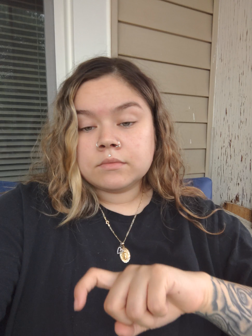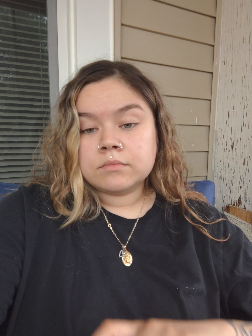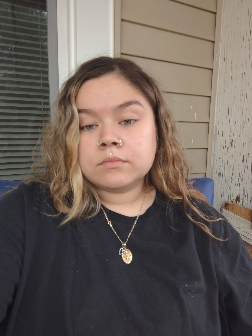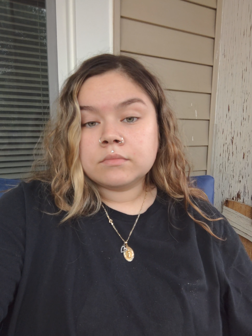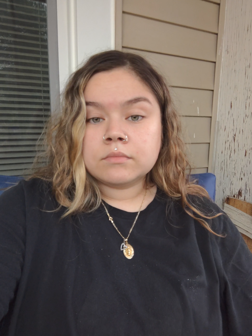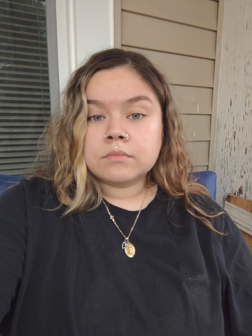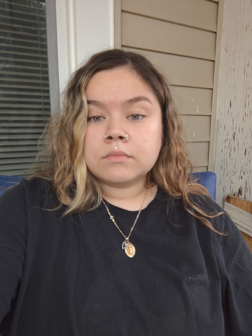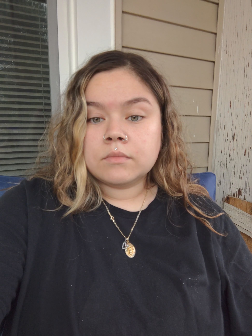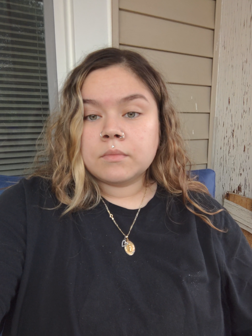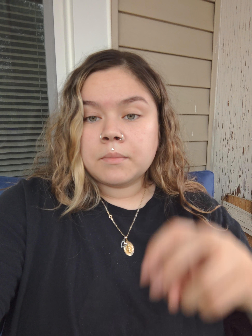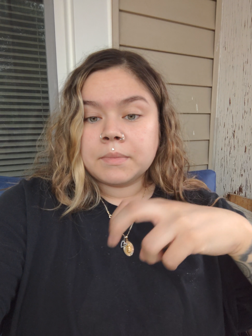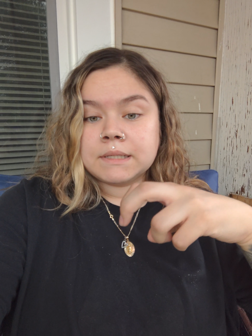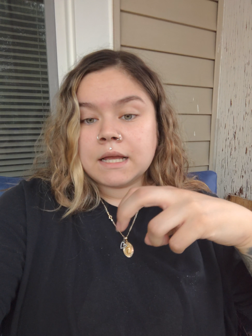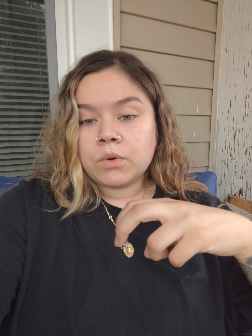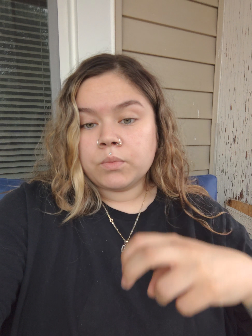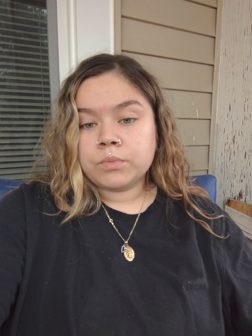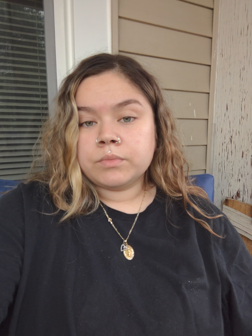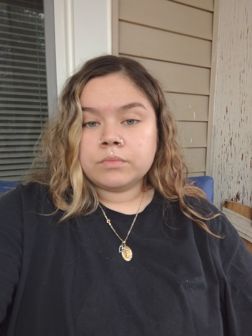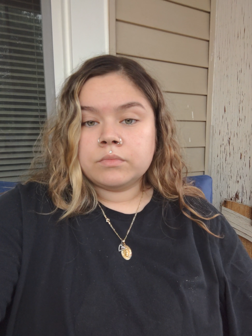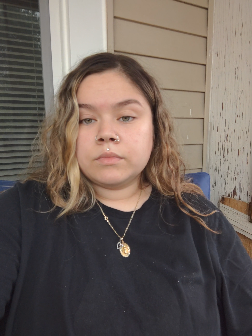potato